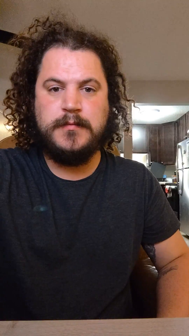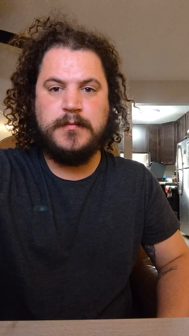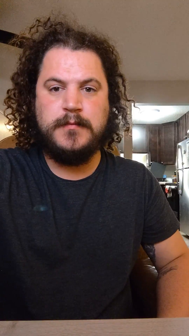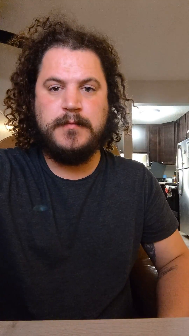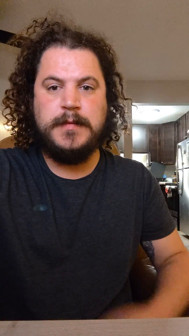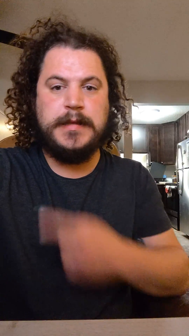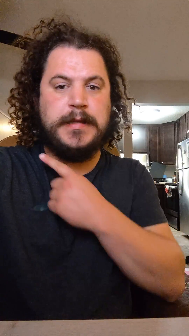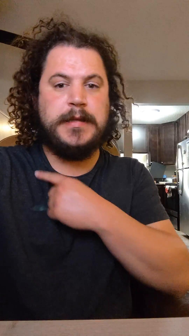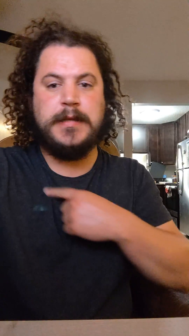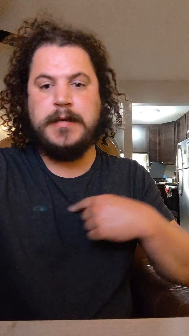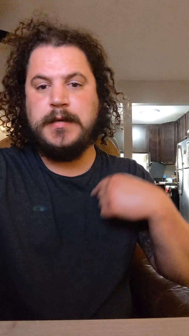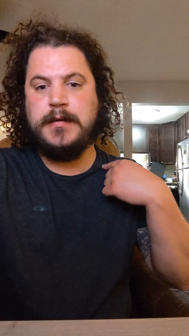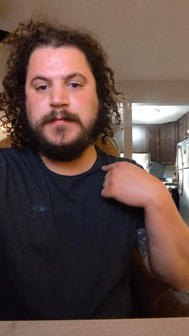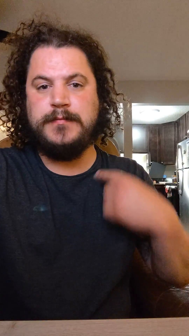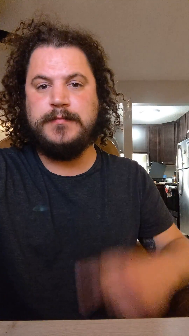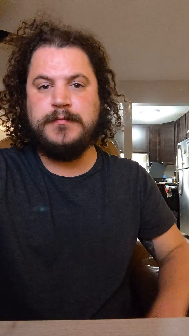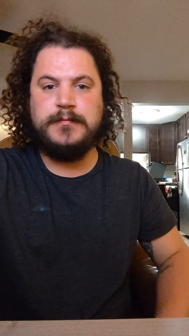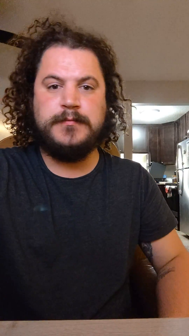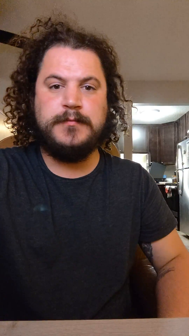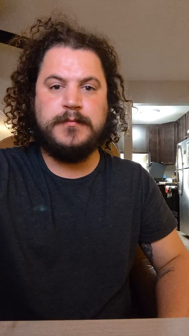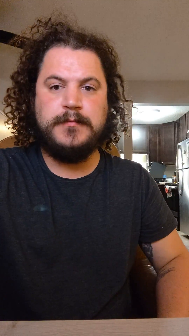necklace